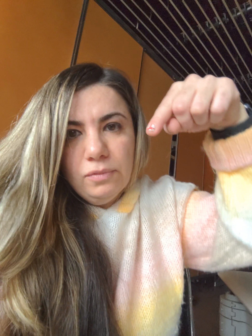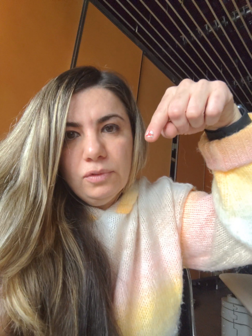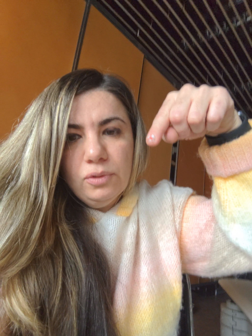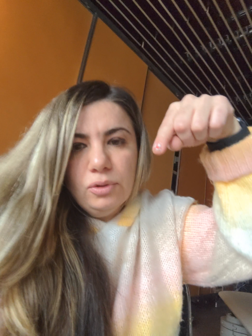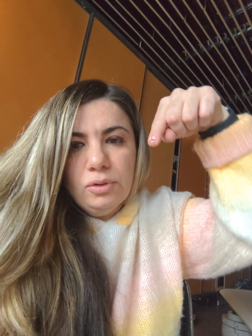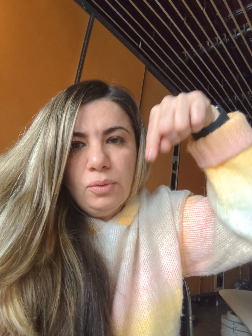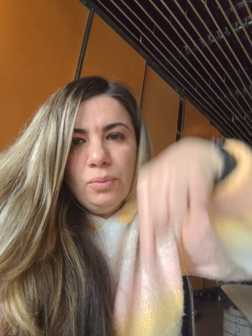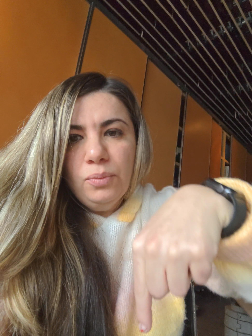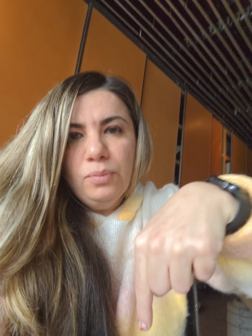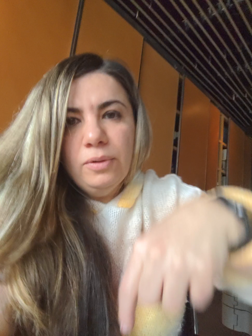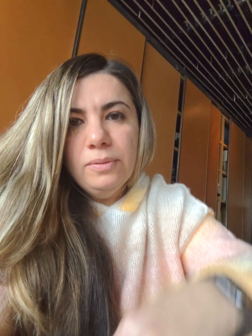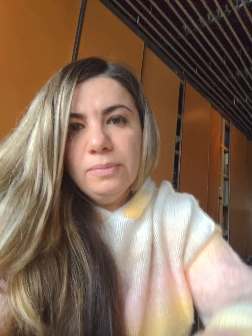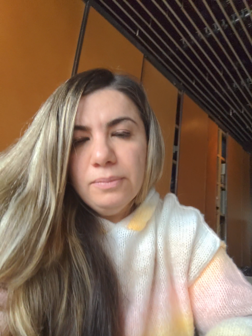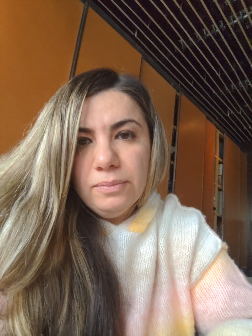down